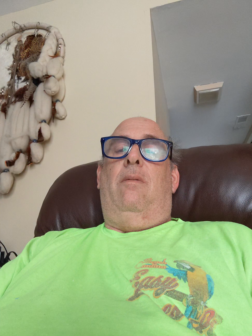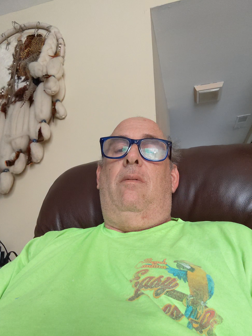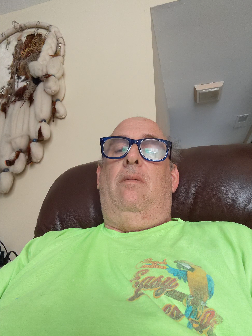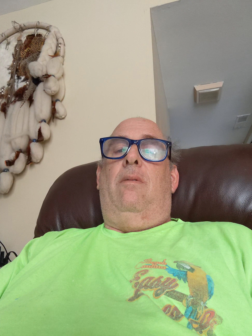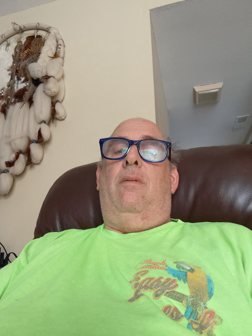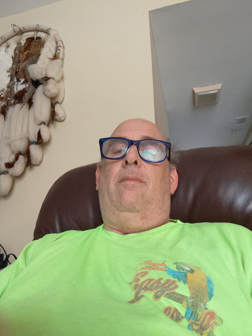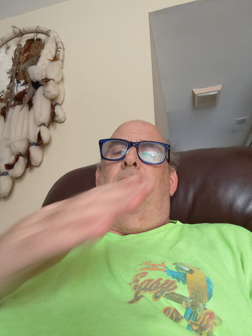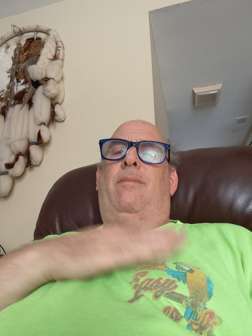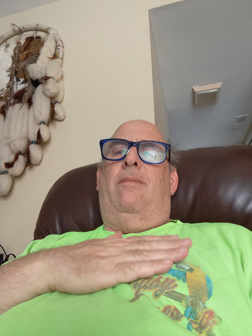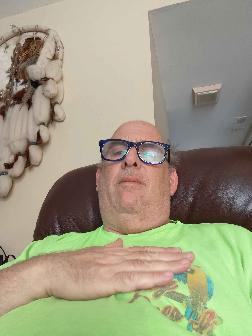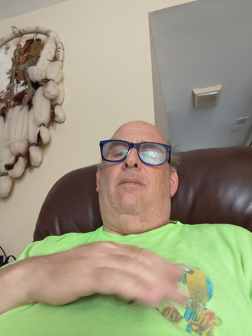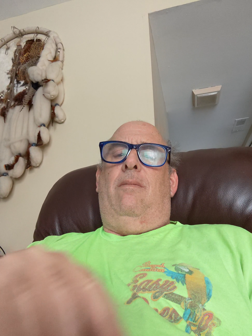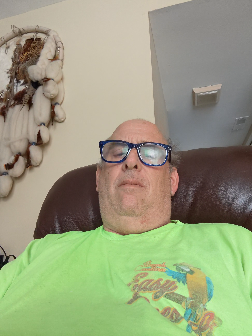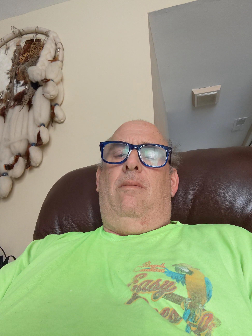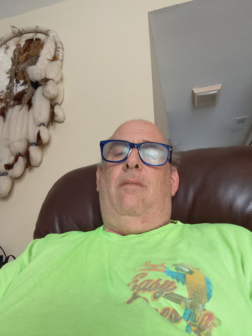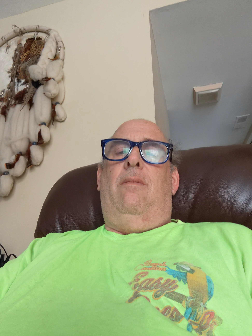my